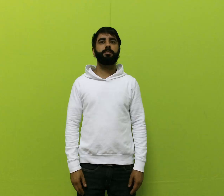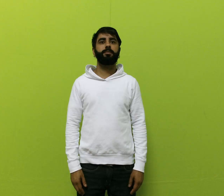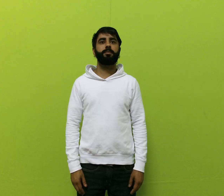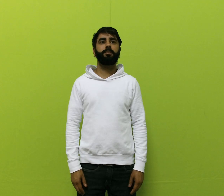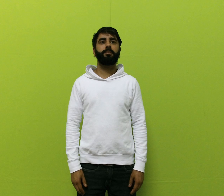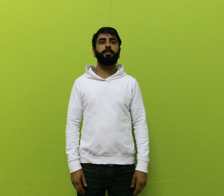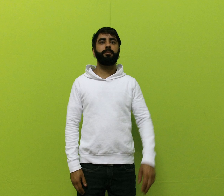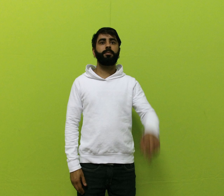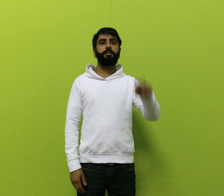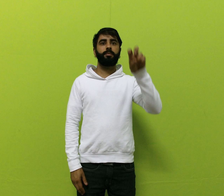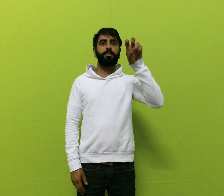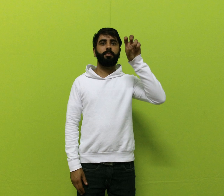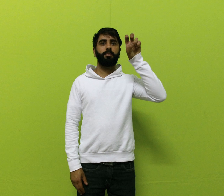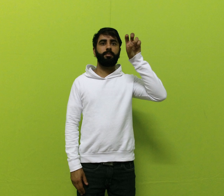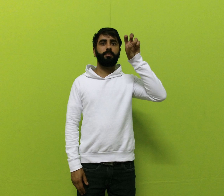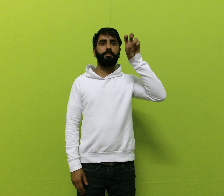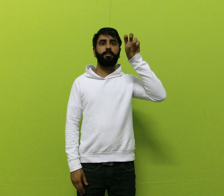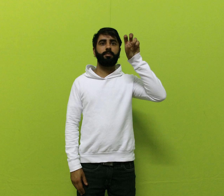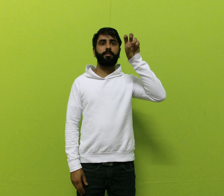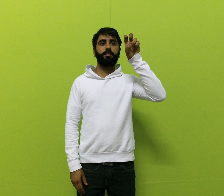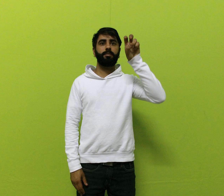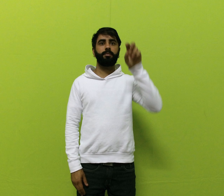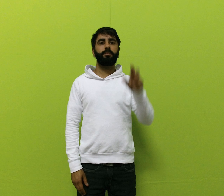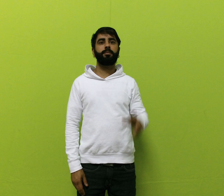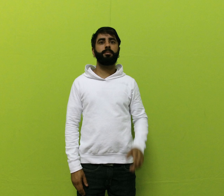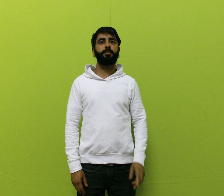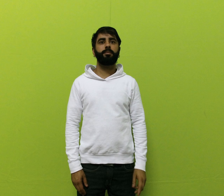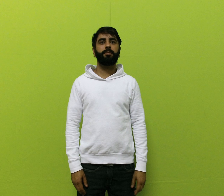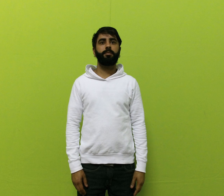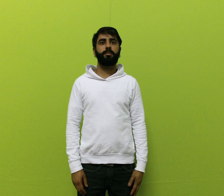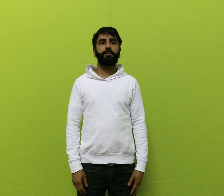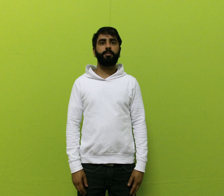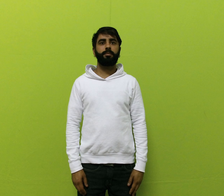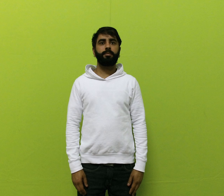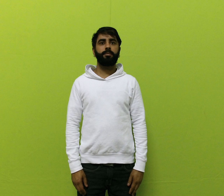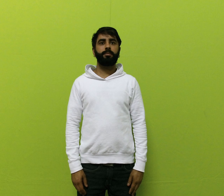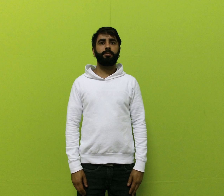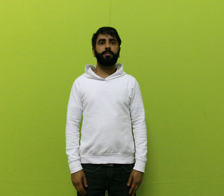cinco